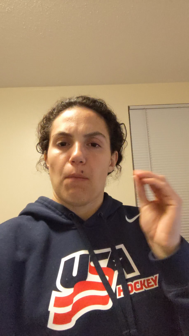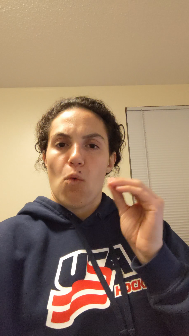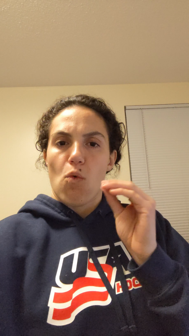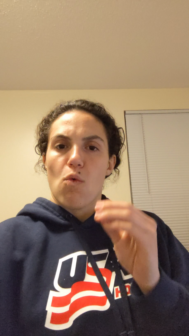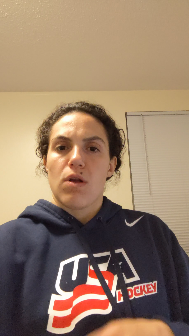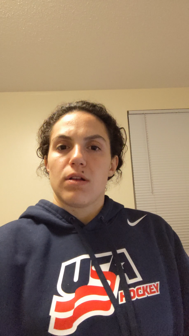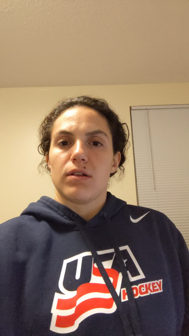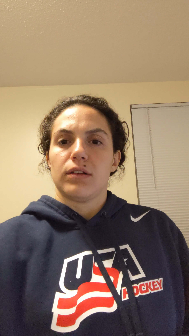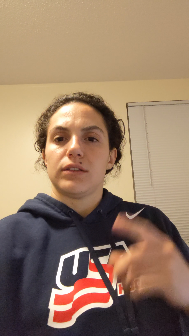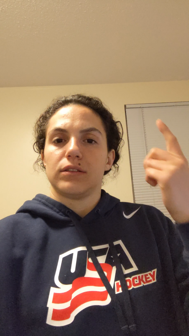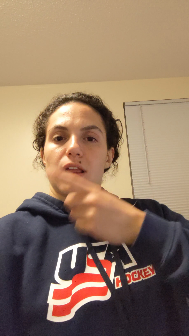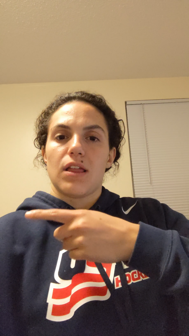day